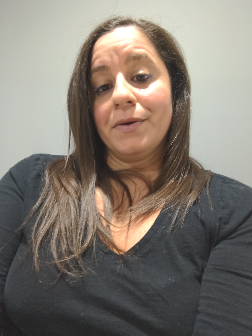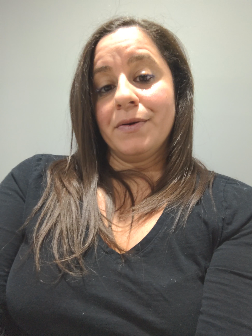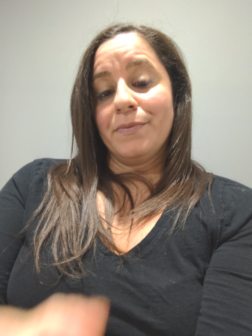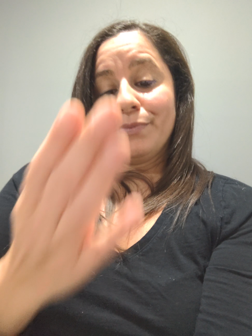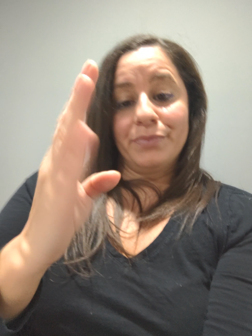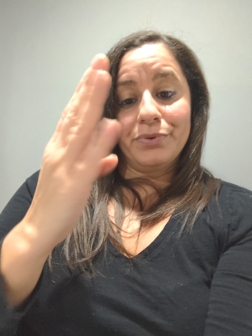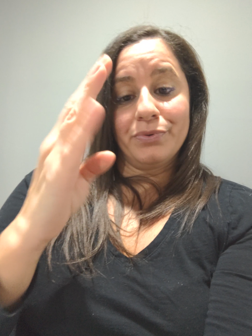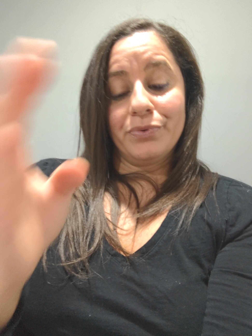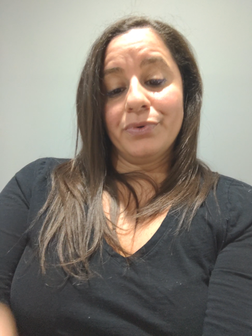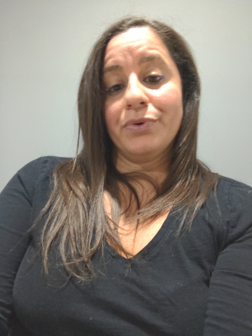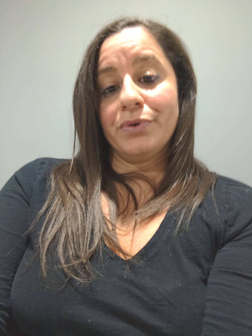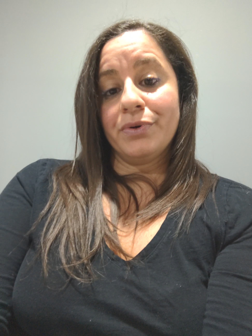blue